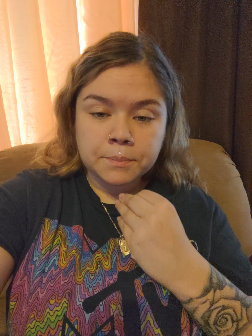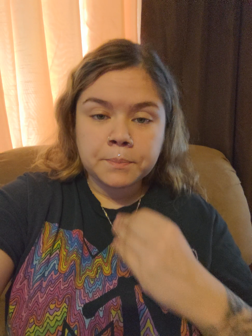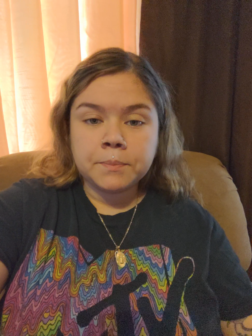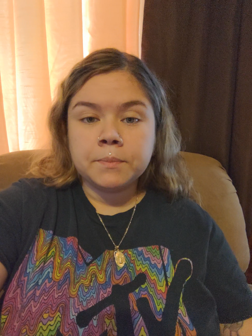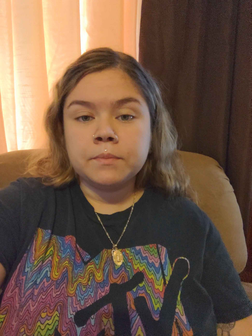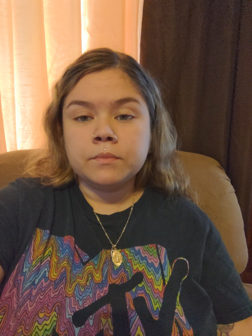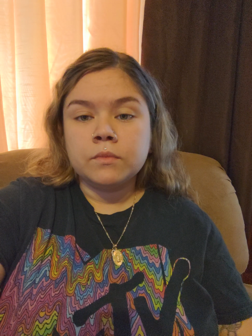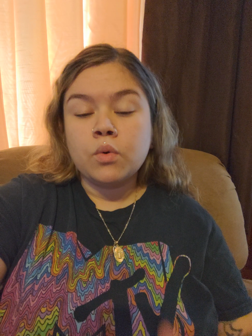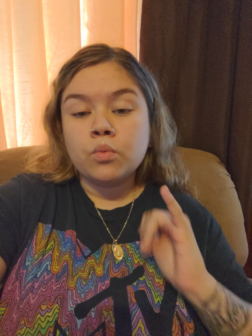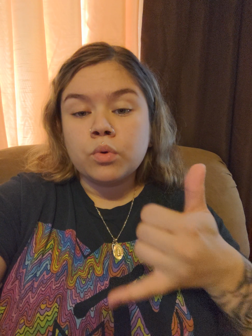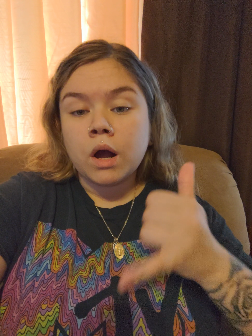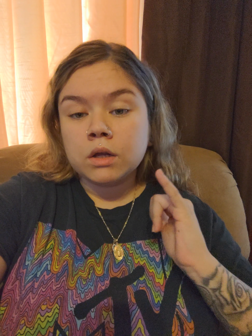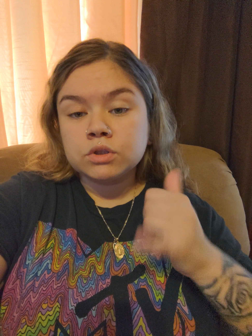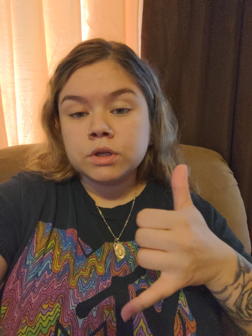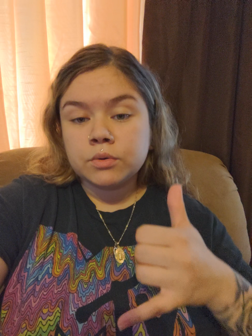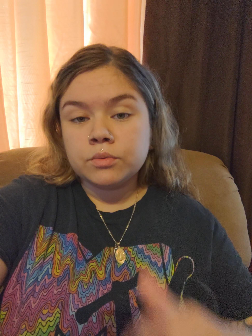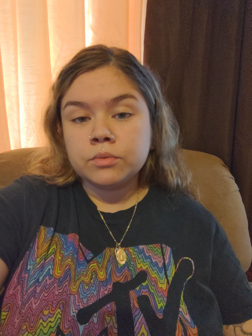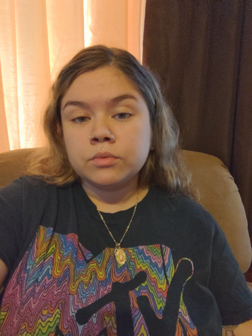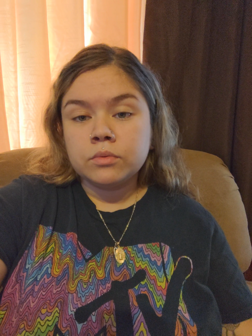rocking chair